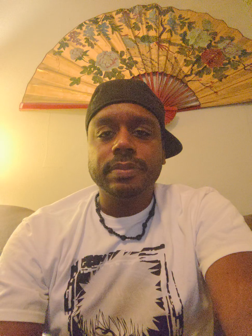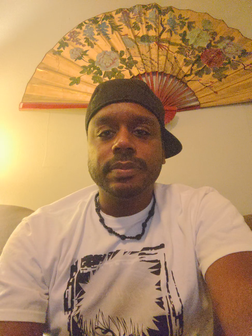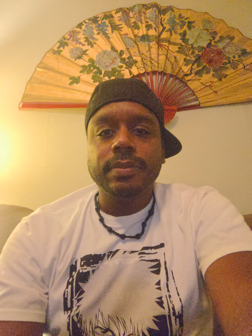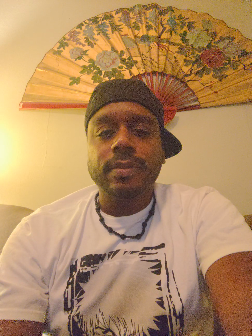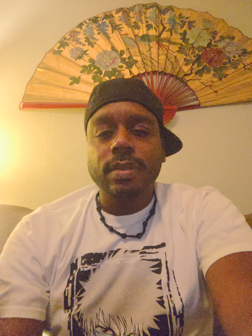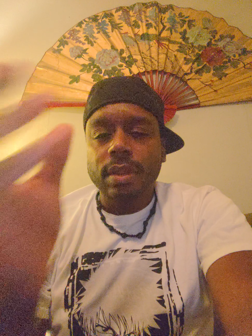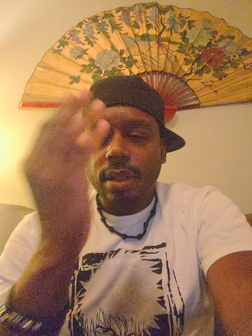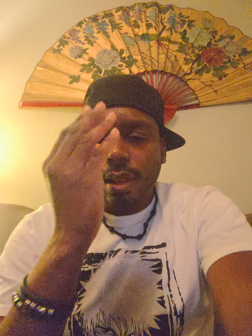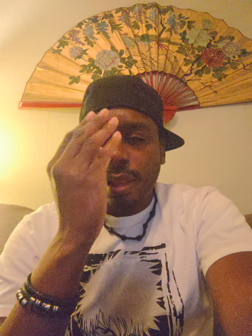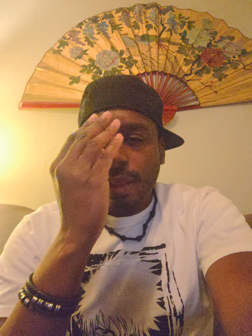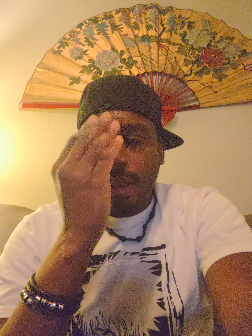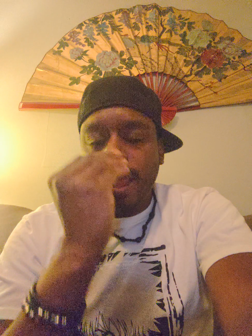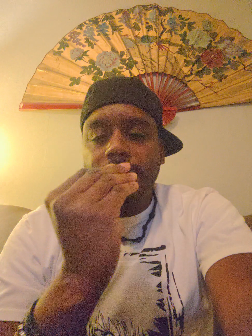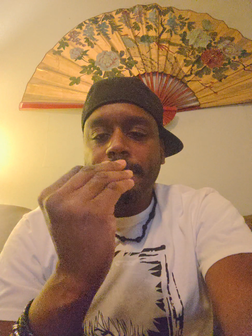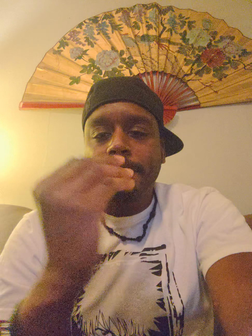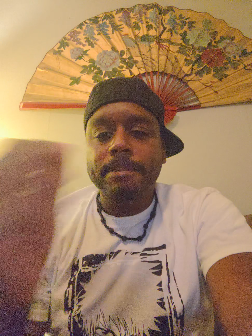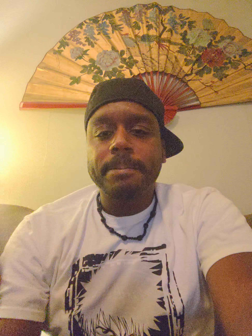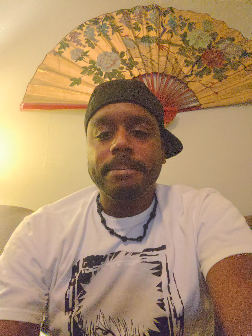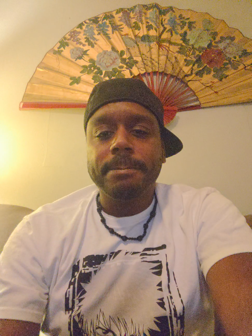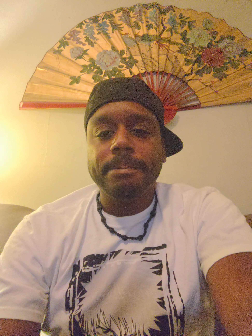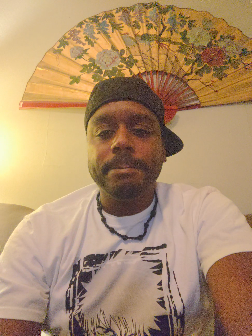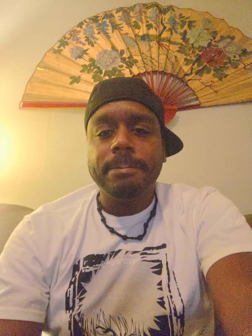sleep